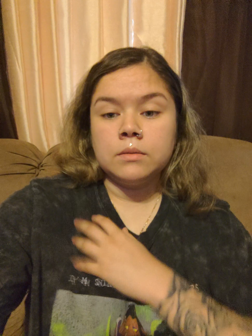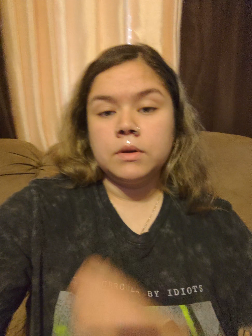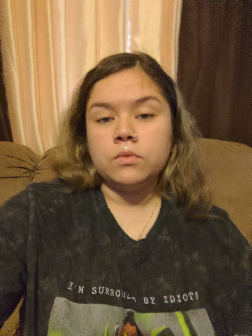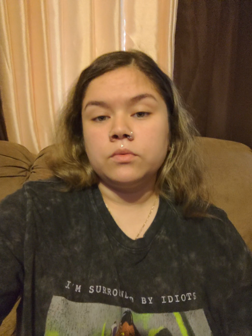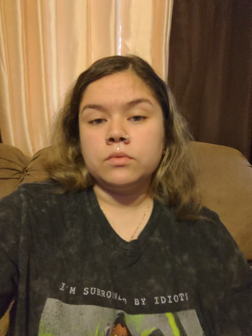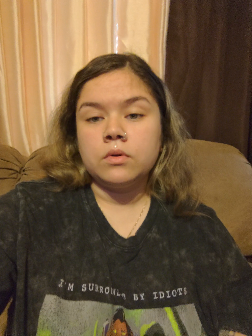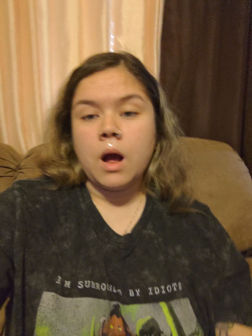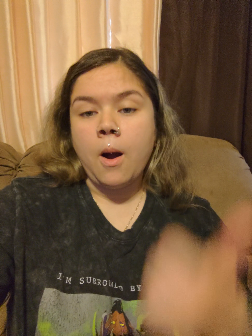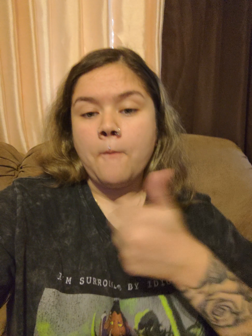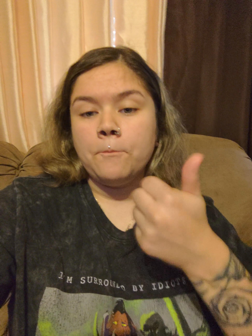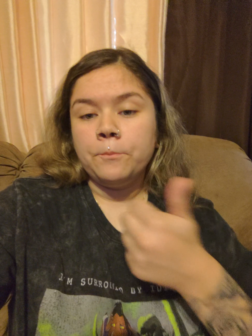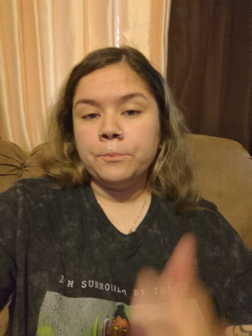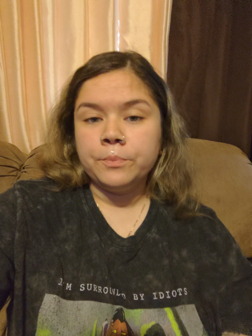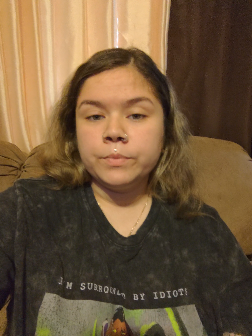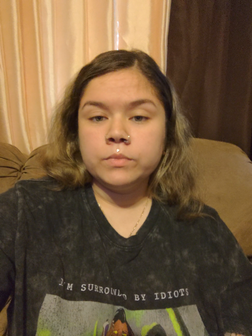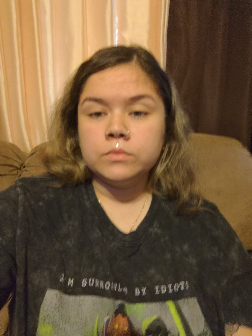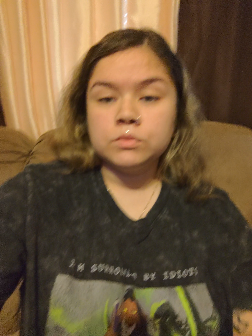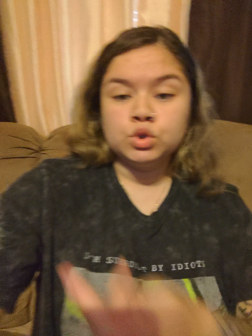help